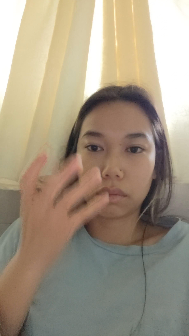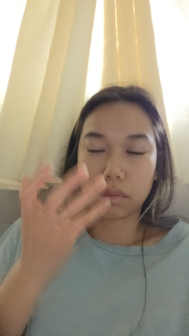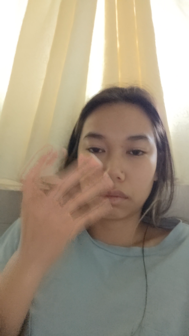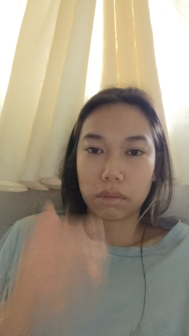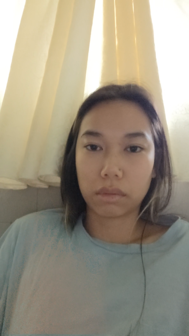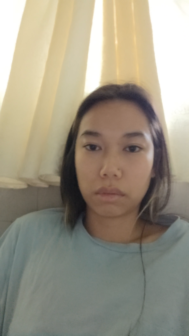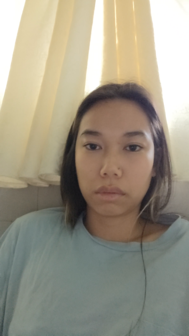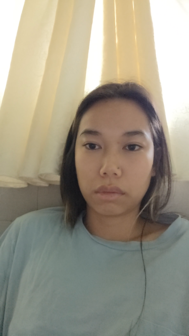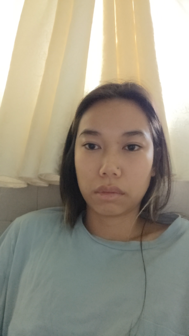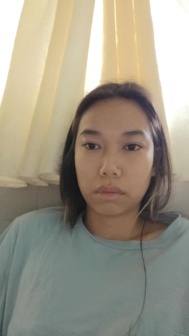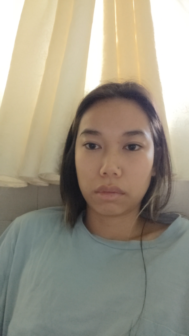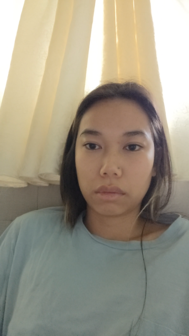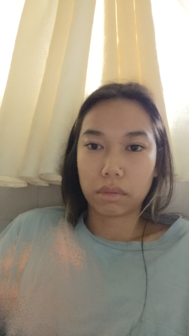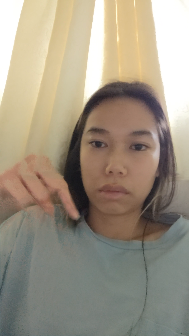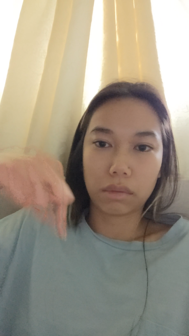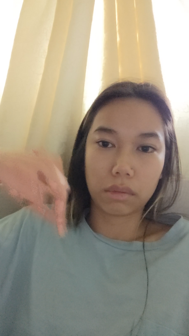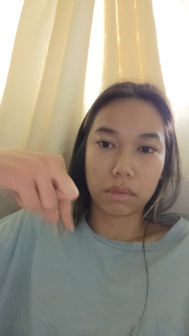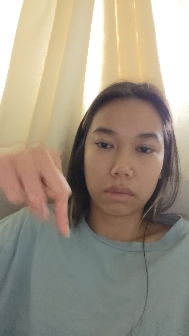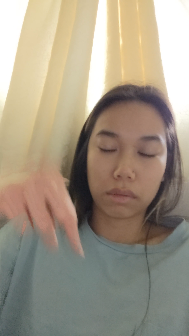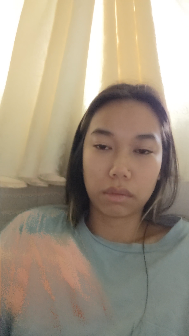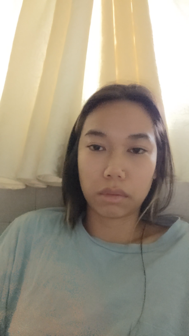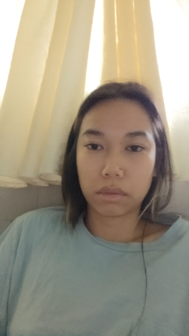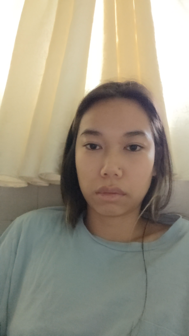flip-flop